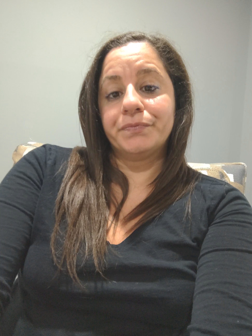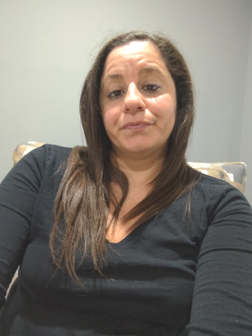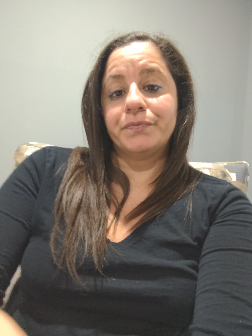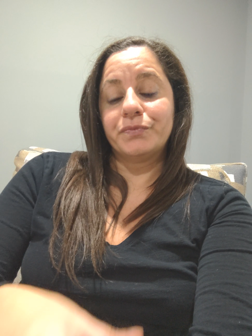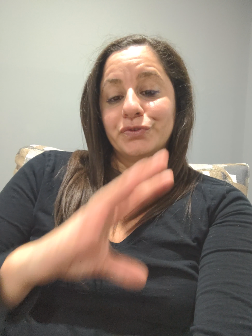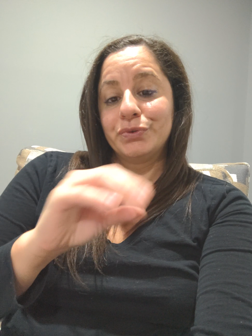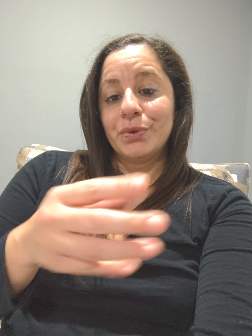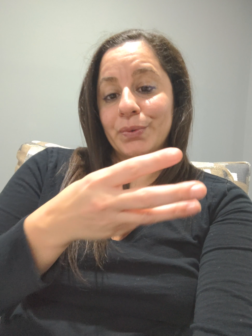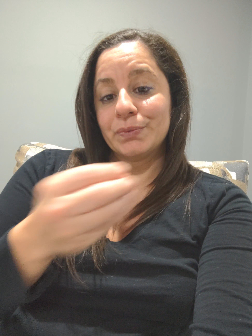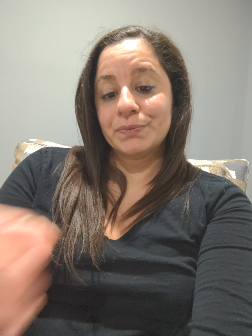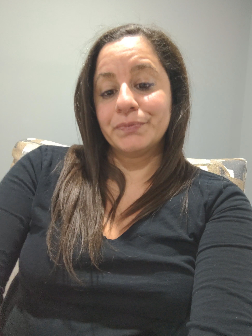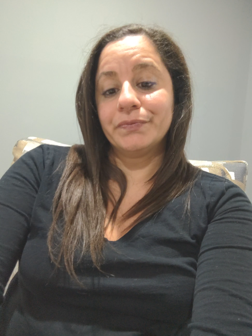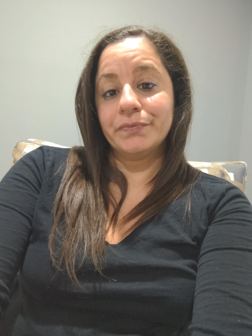story